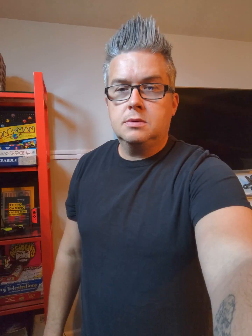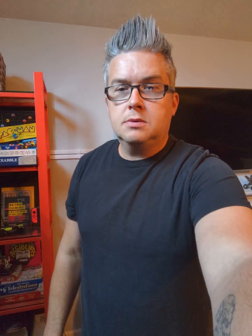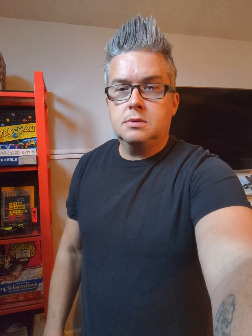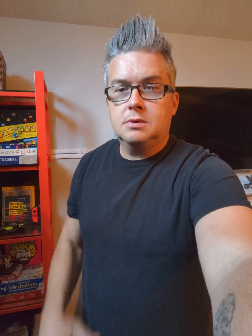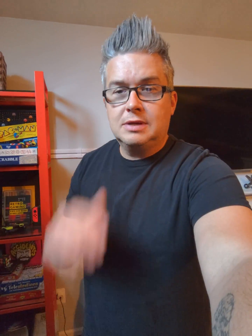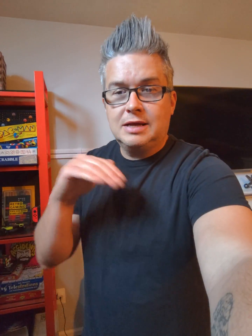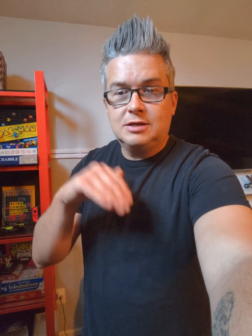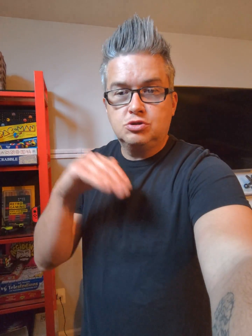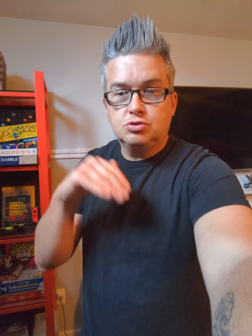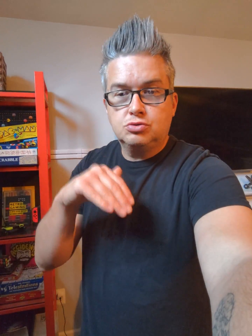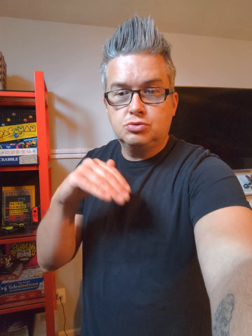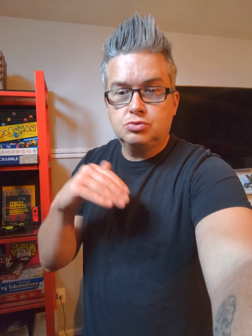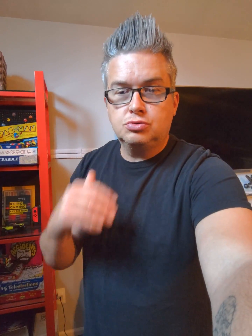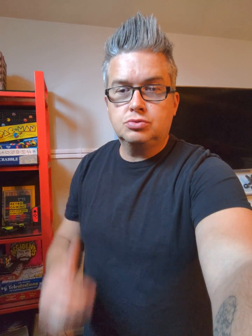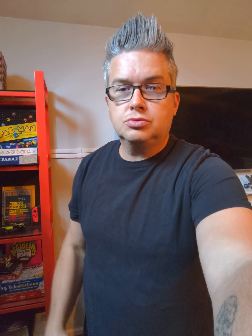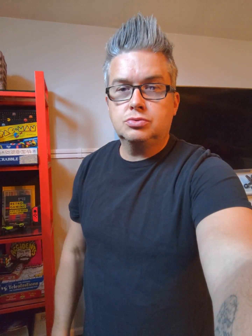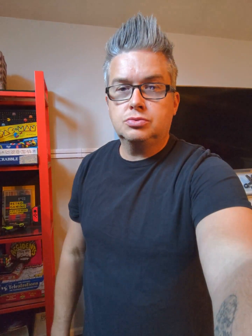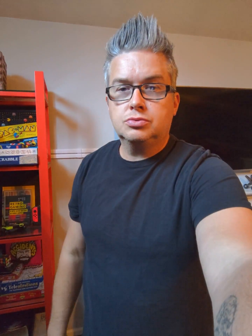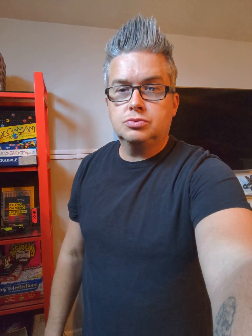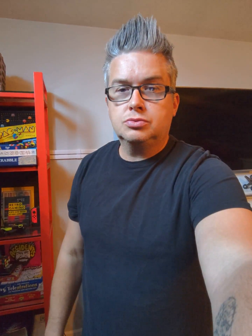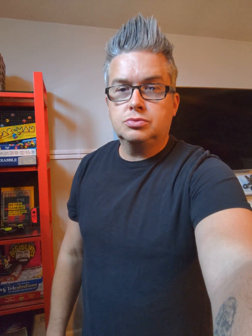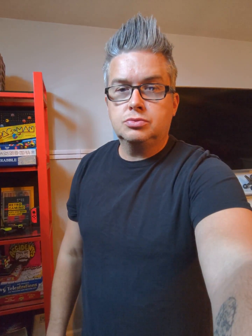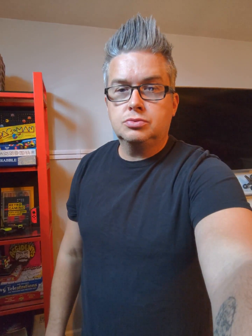doctor